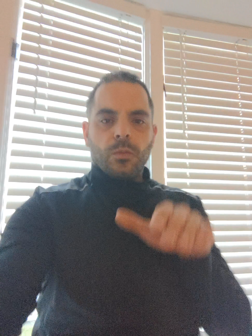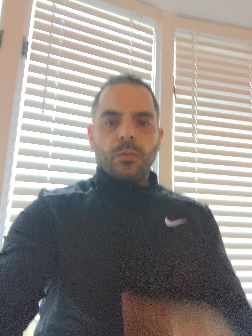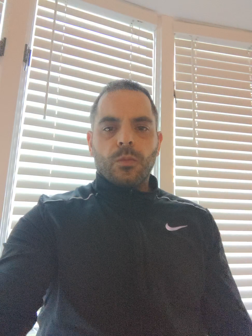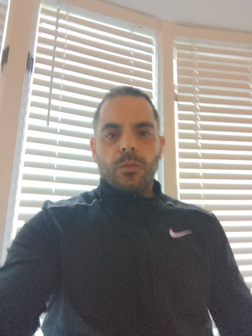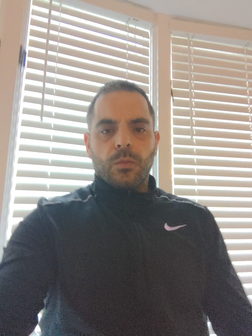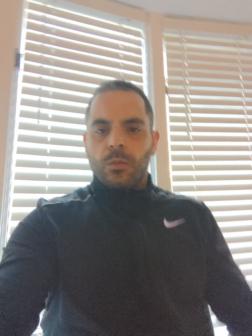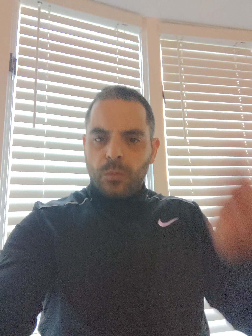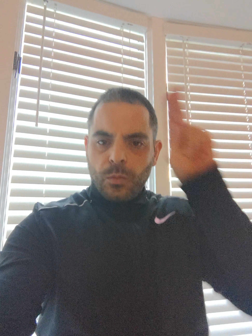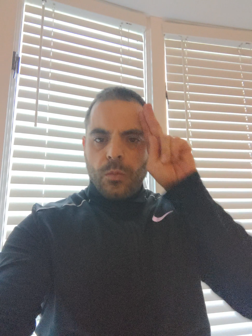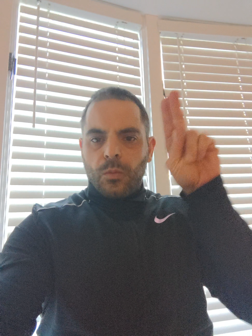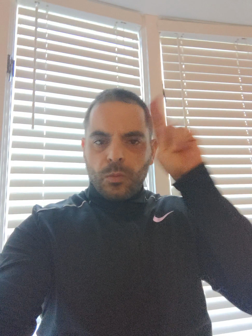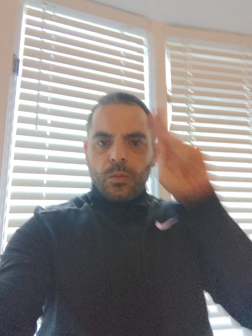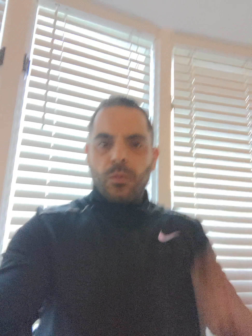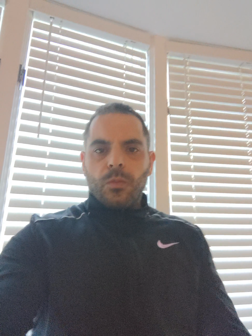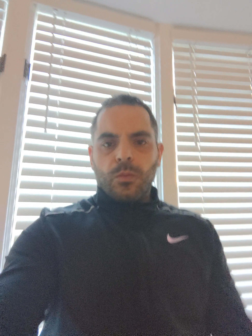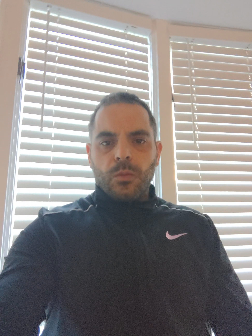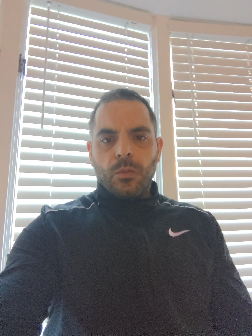uncle